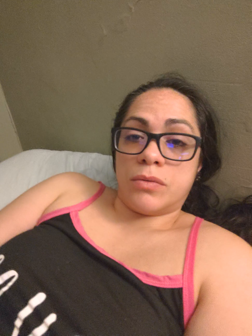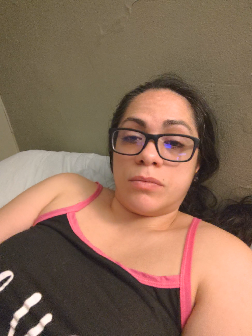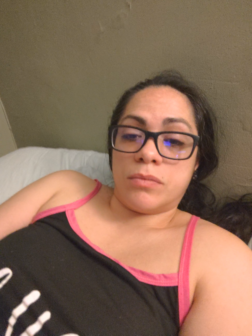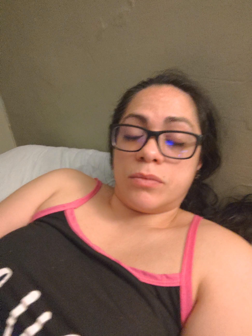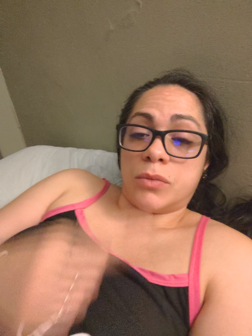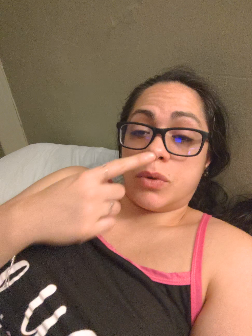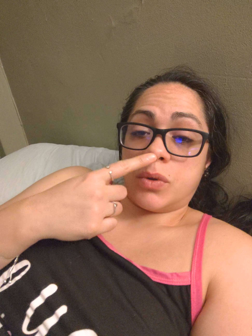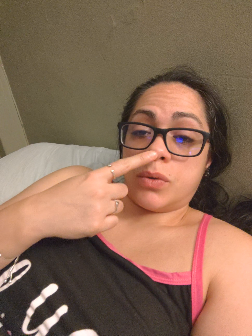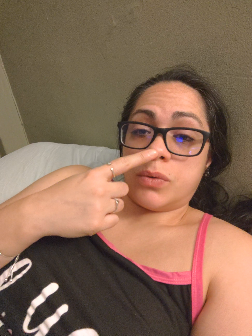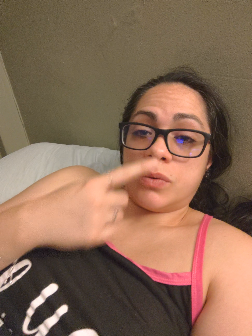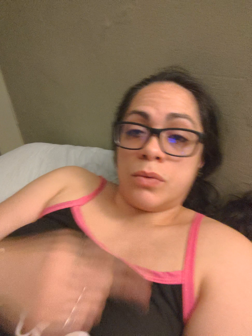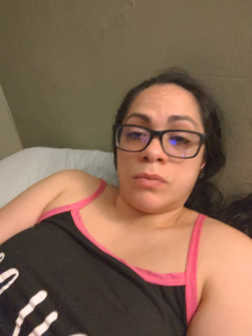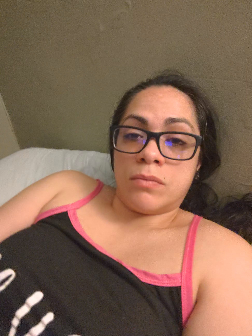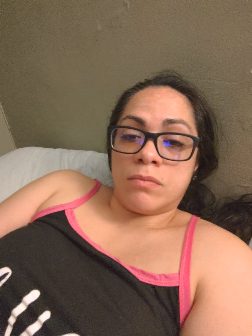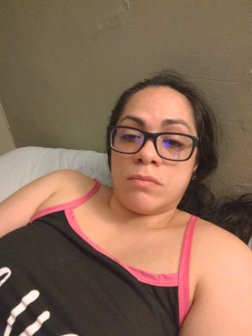nose